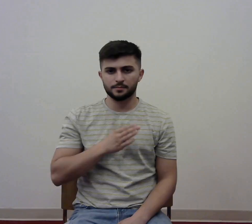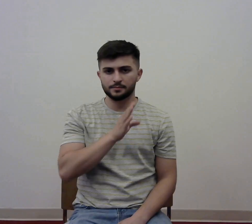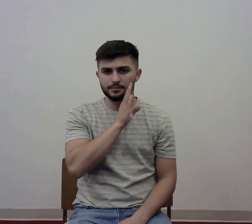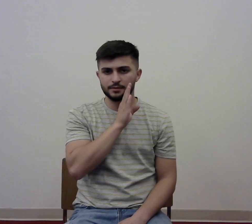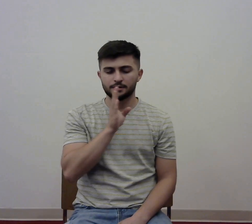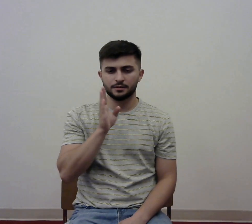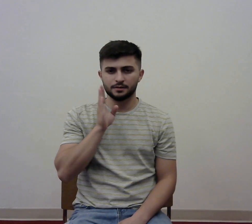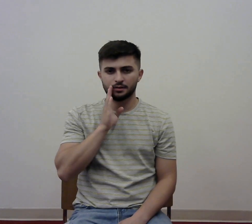ana